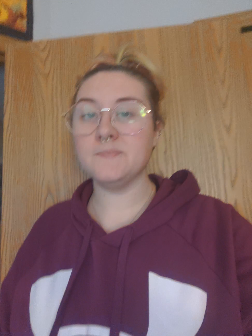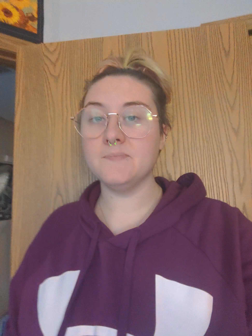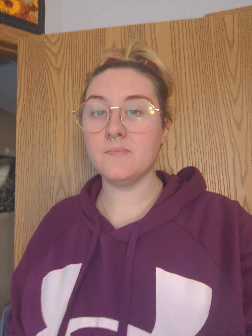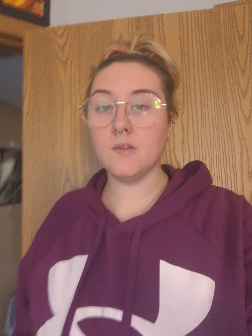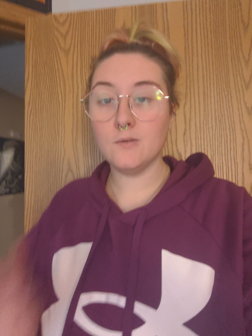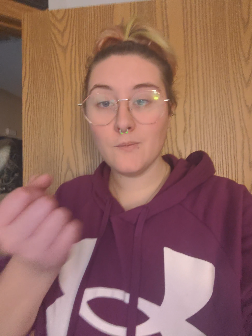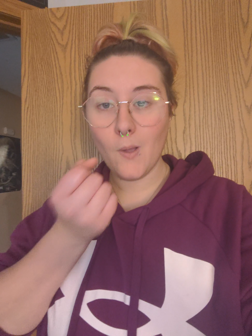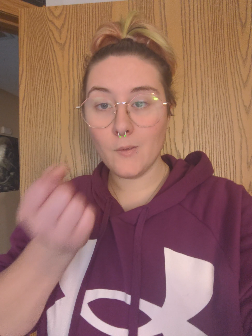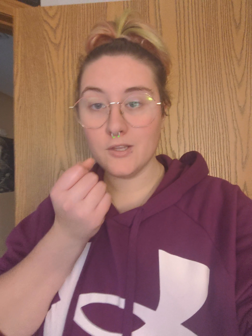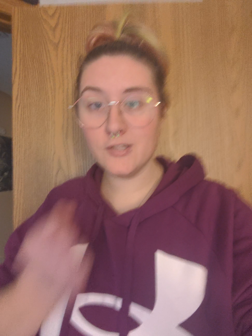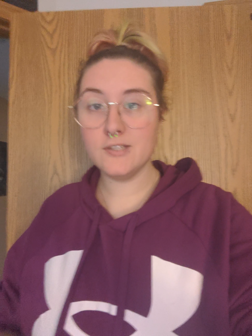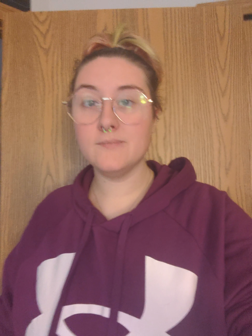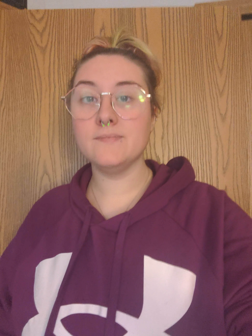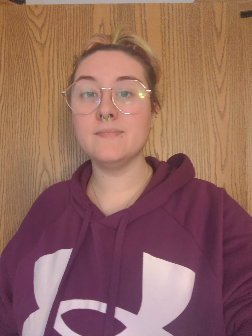drawer